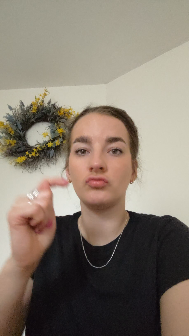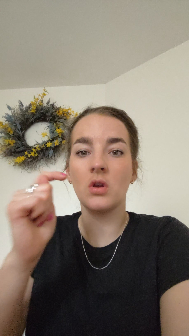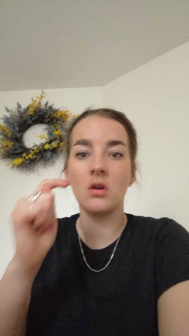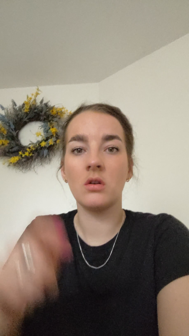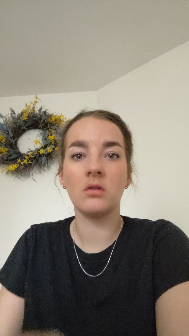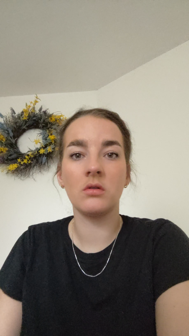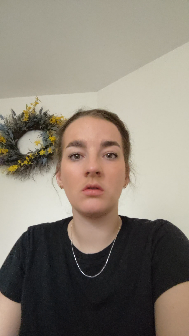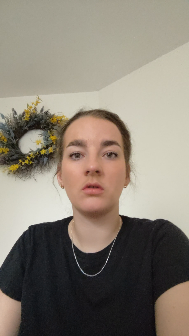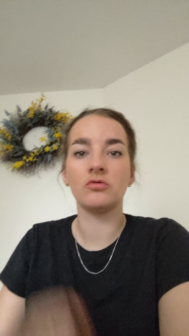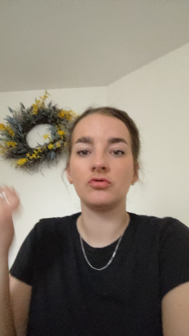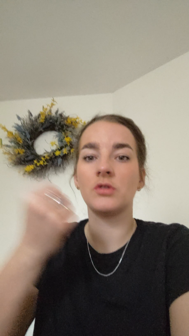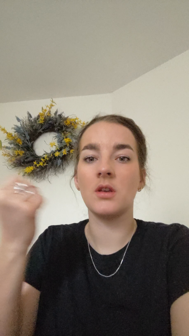shake